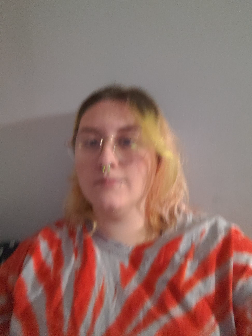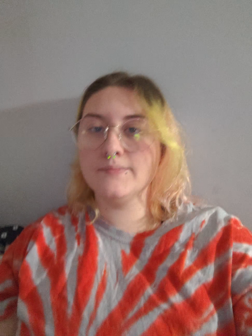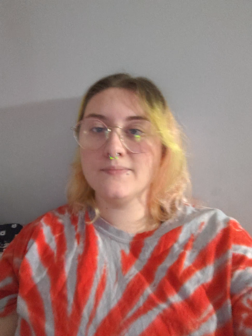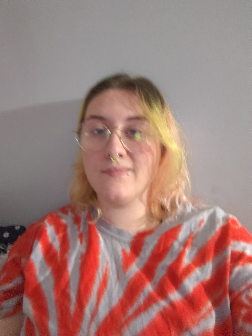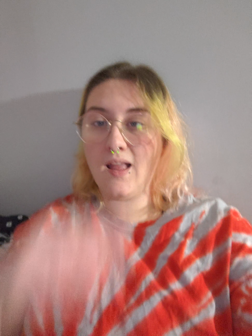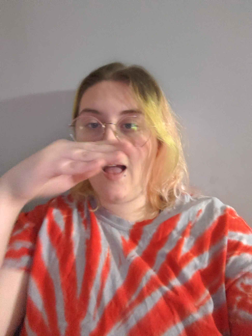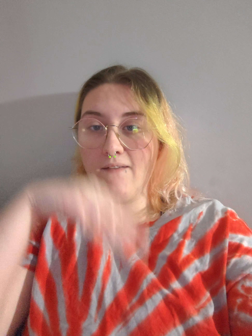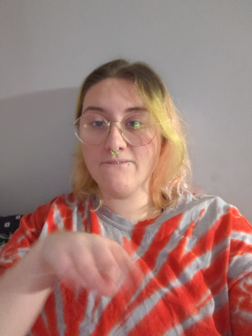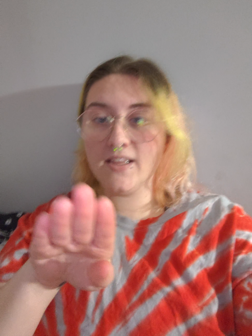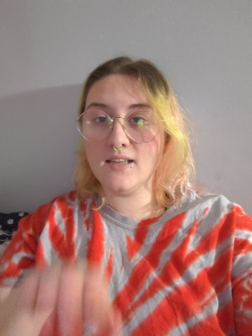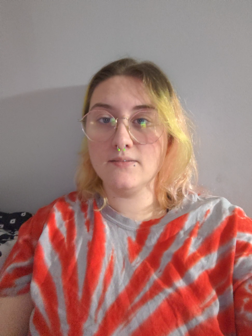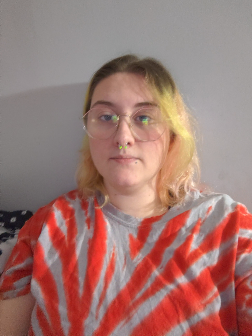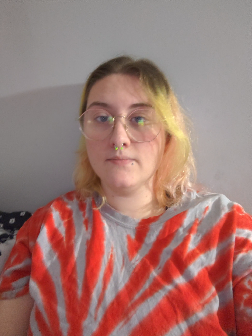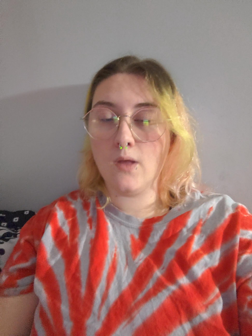elephant